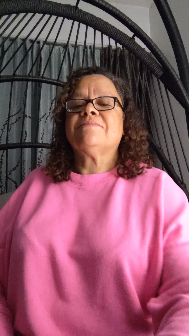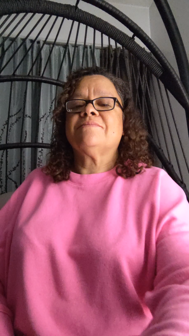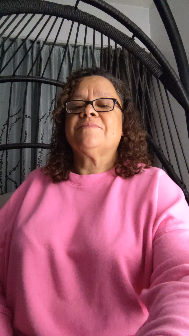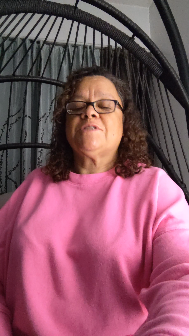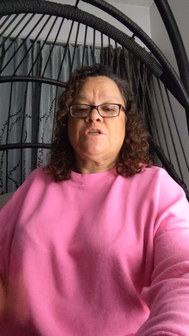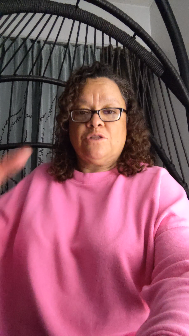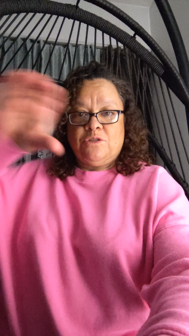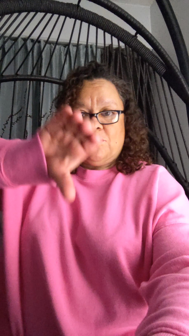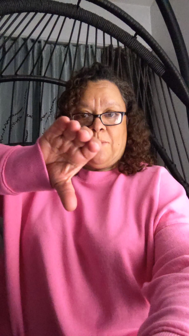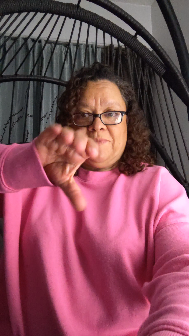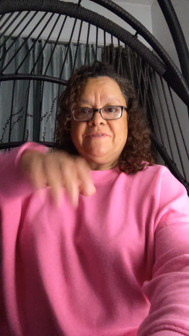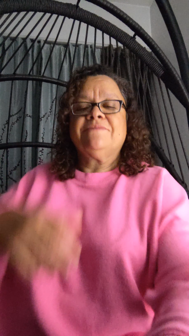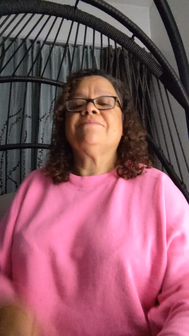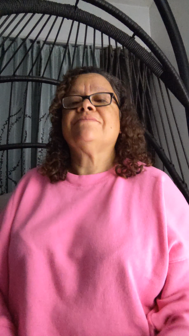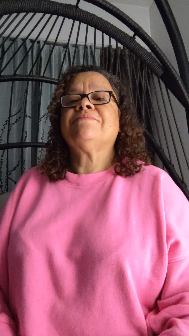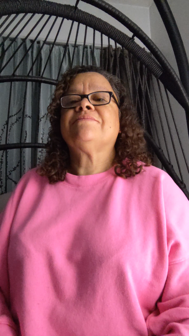dump